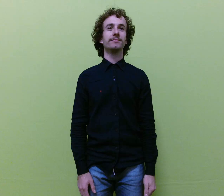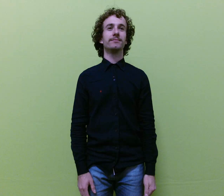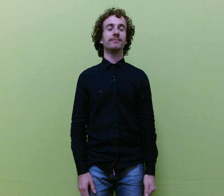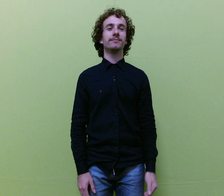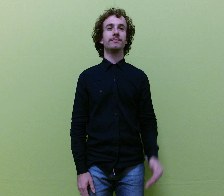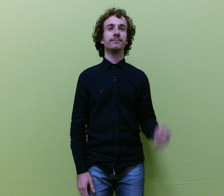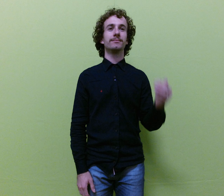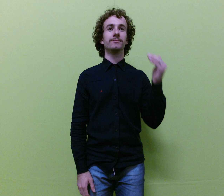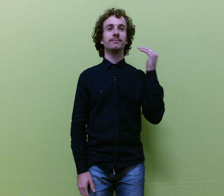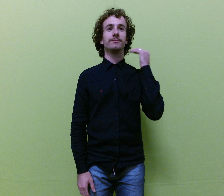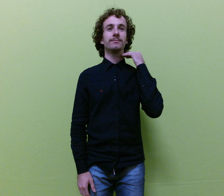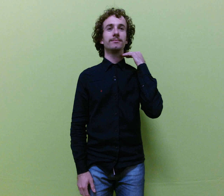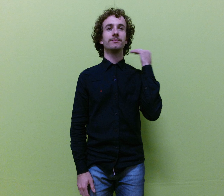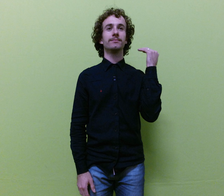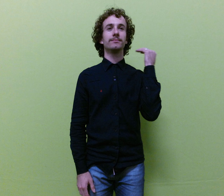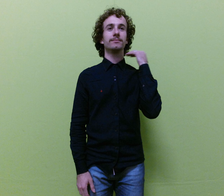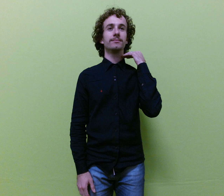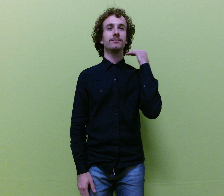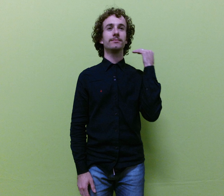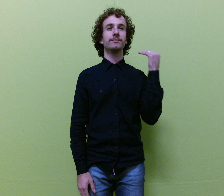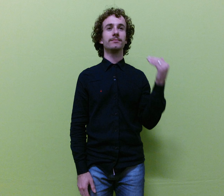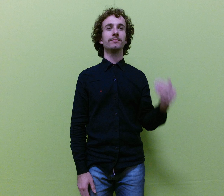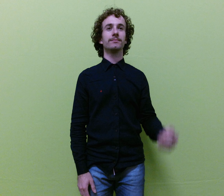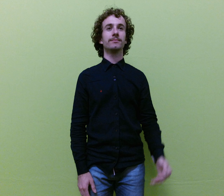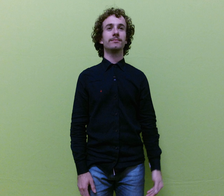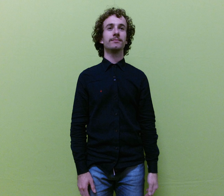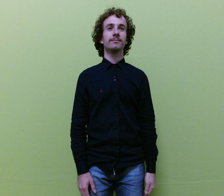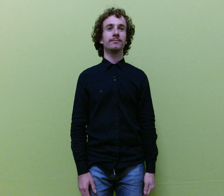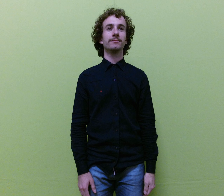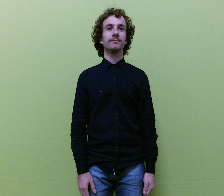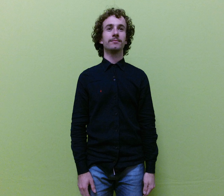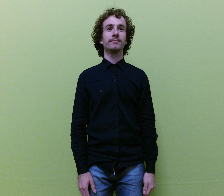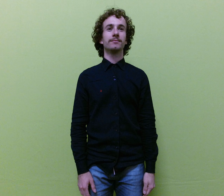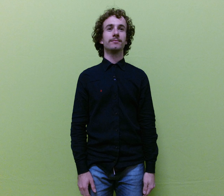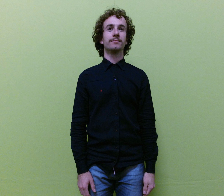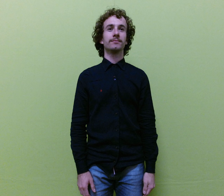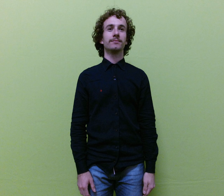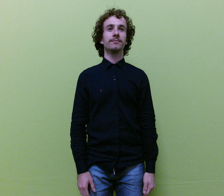banco